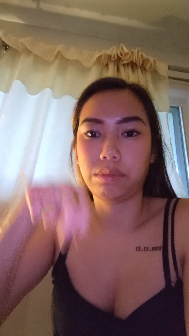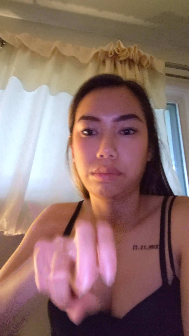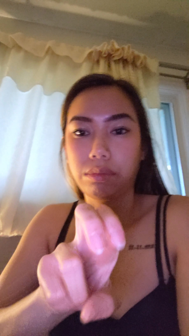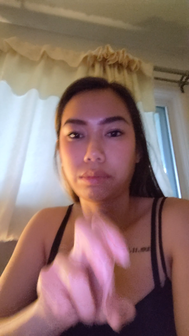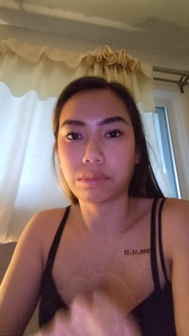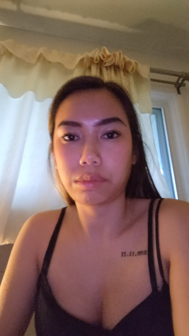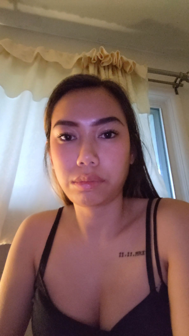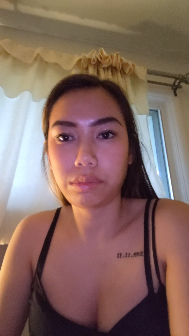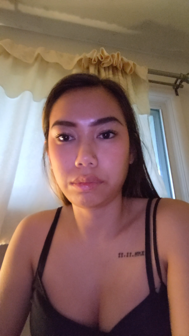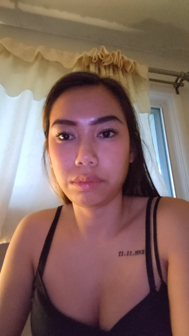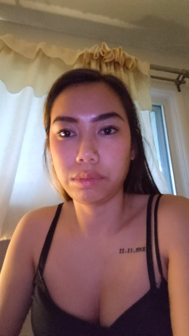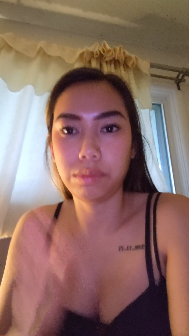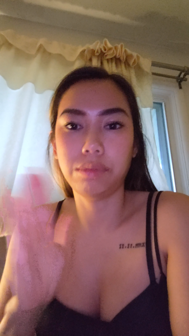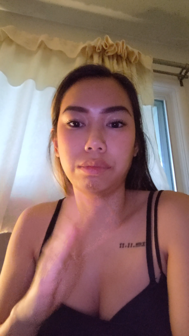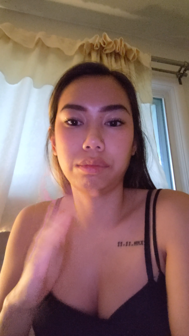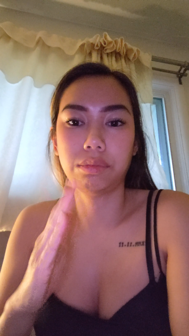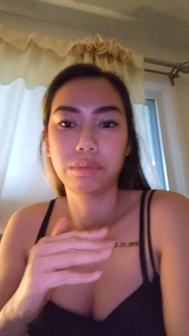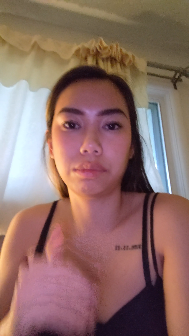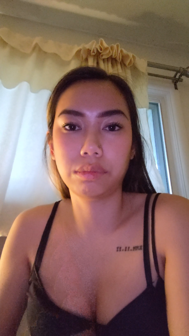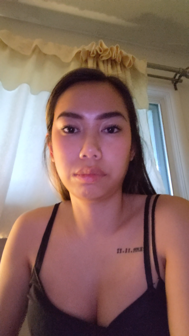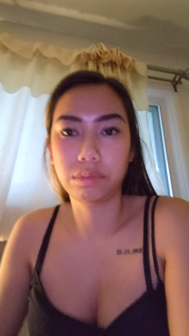clap